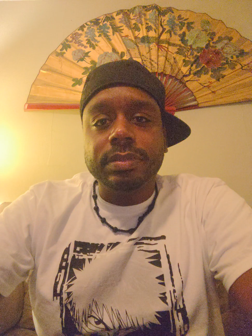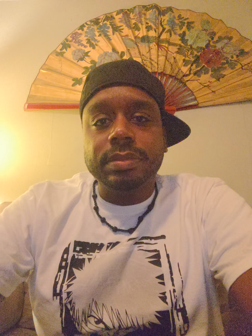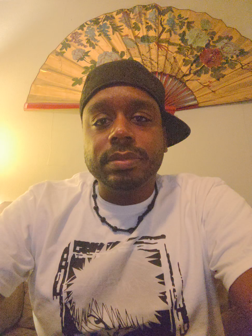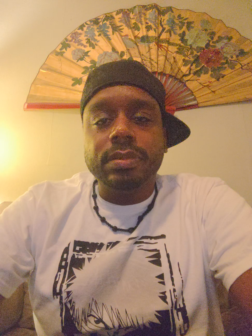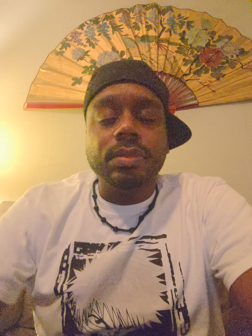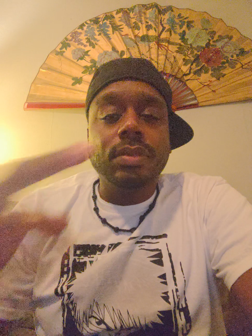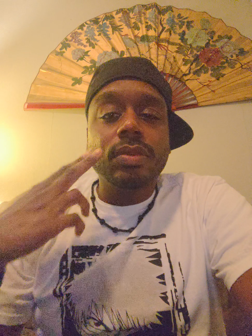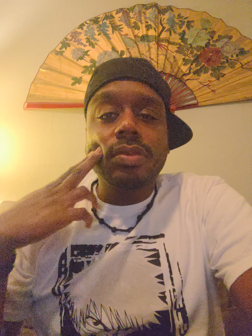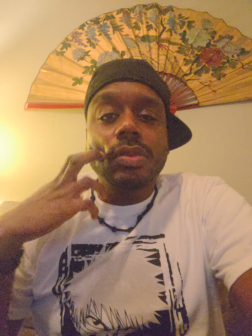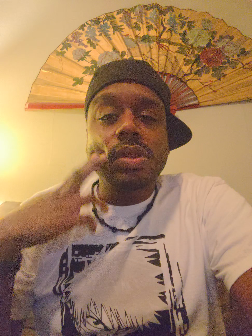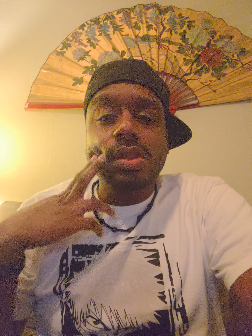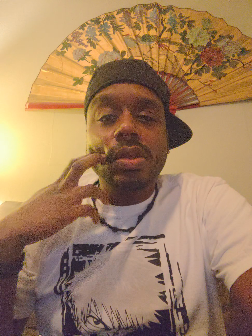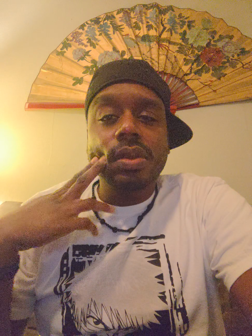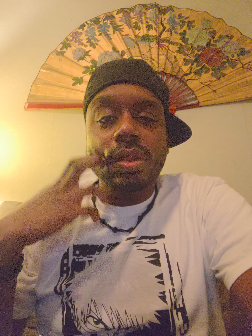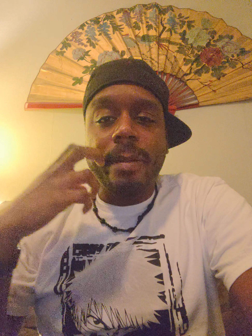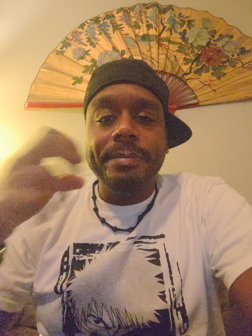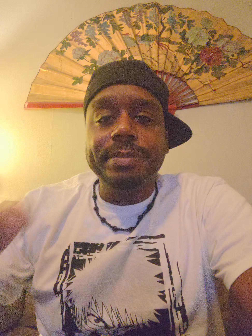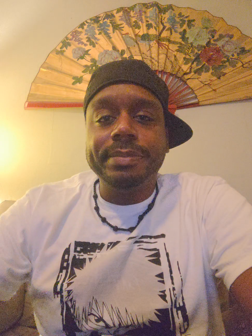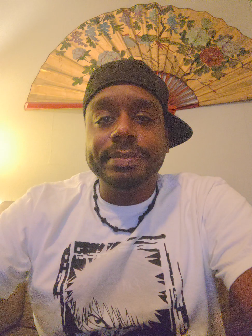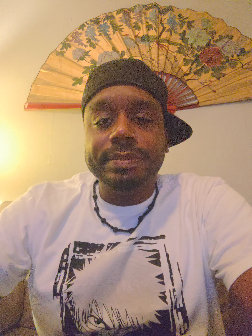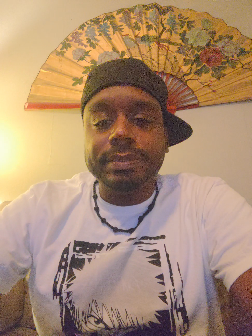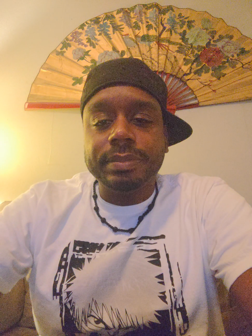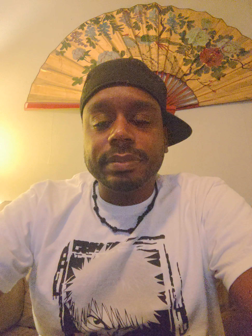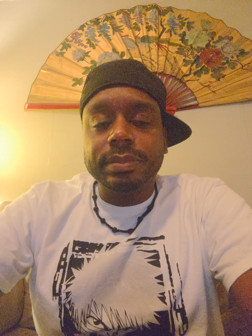gum